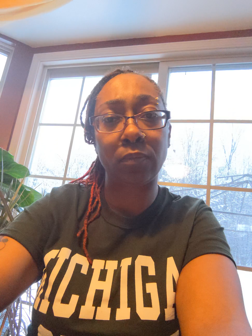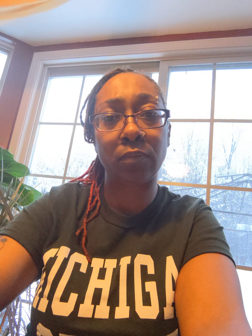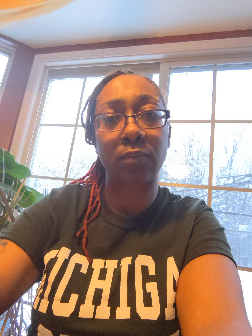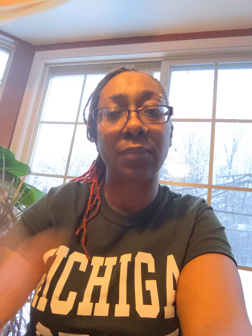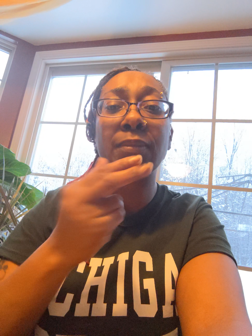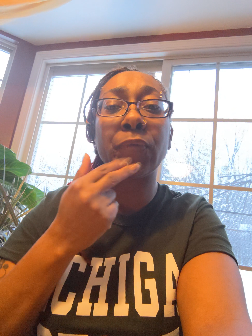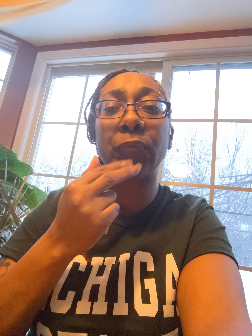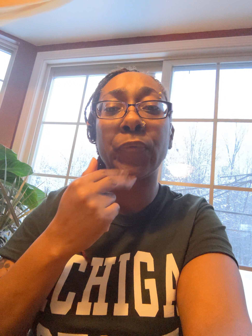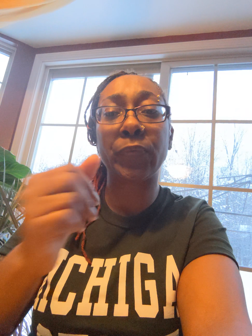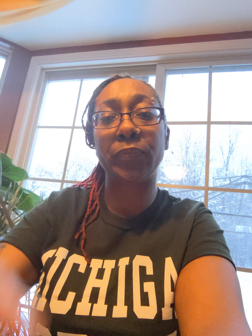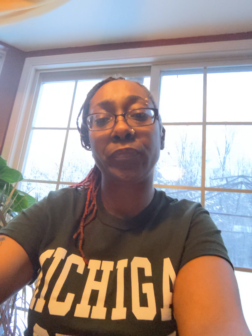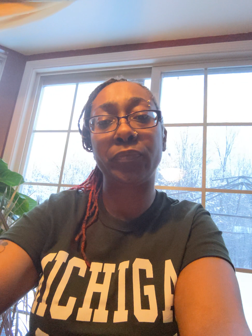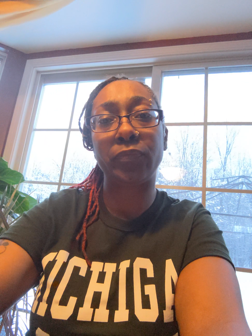cute